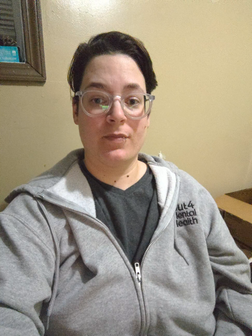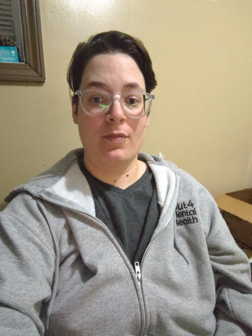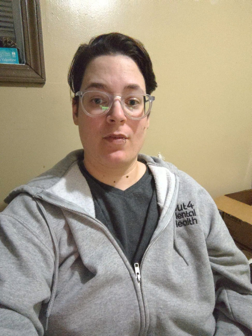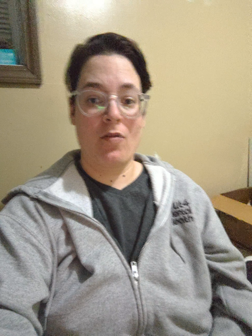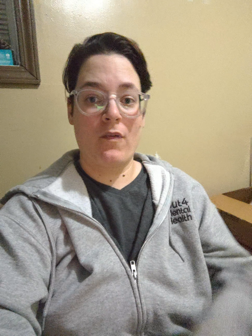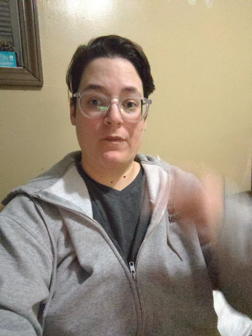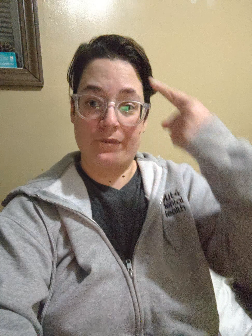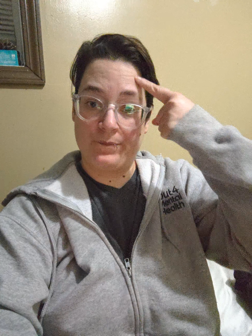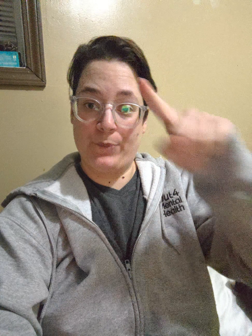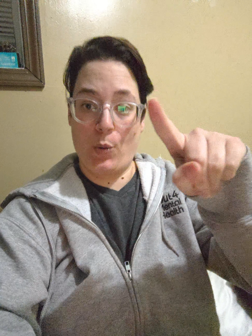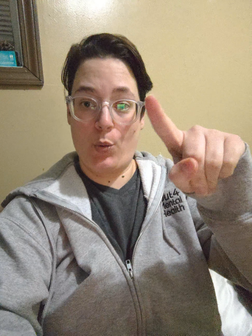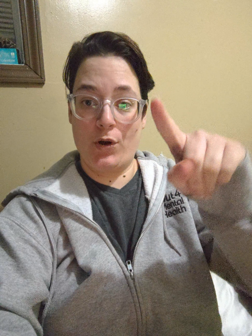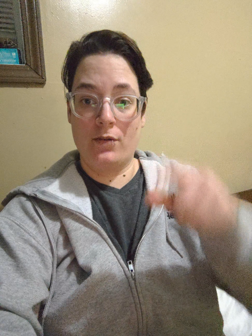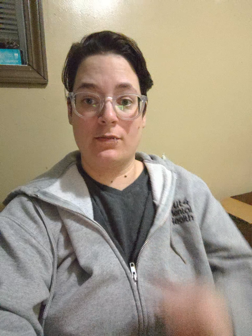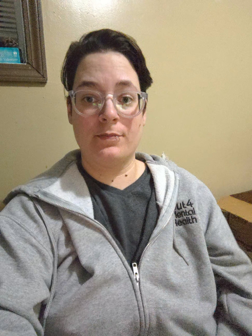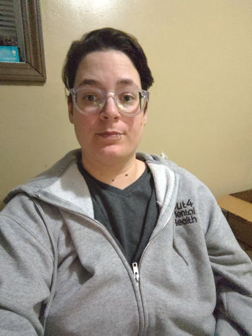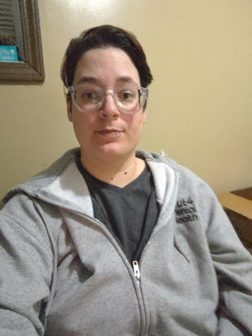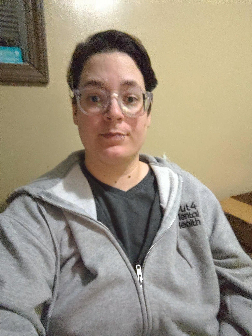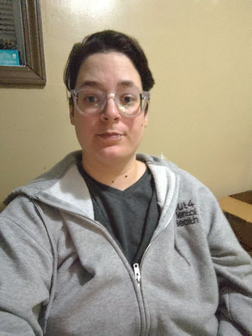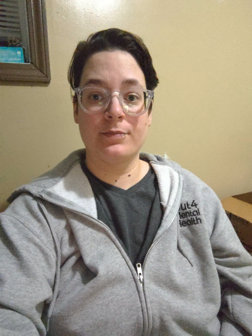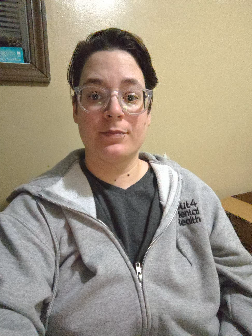for